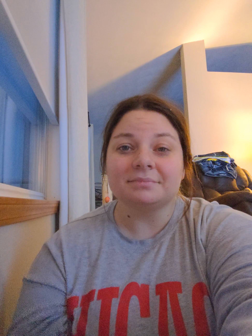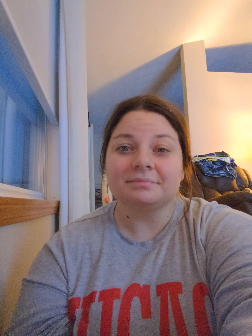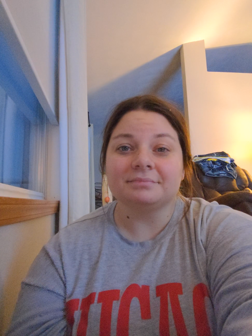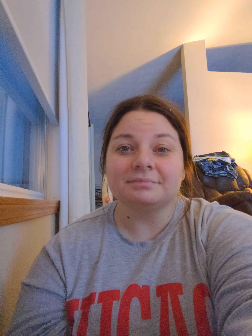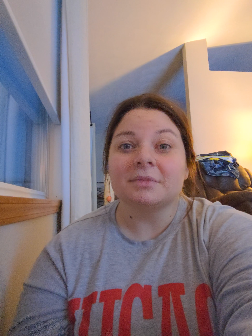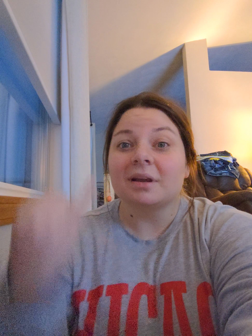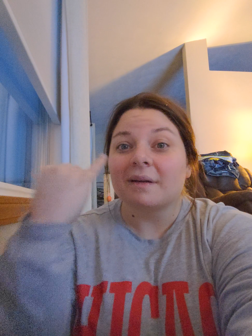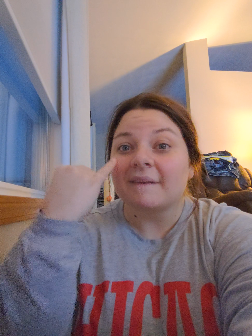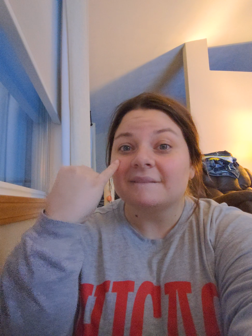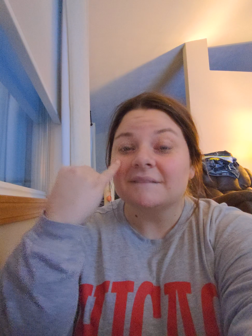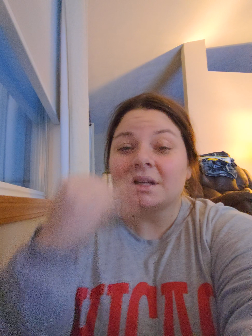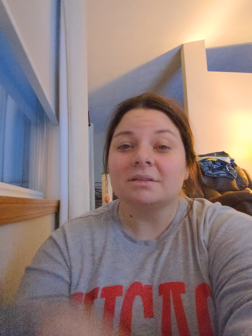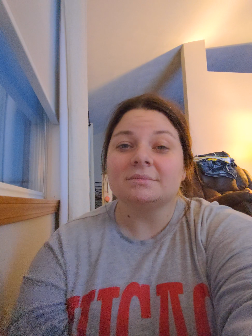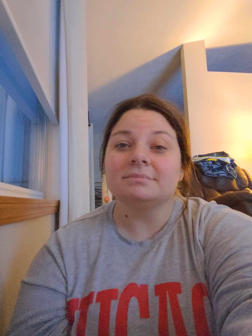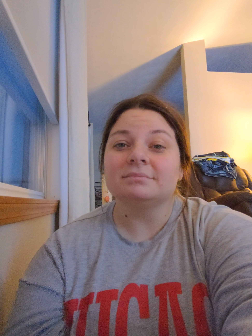if